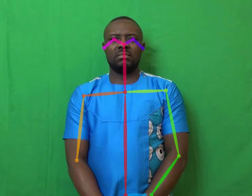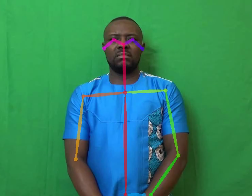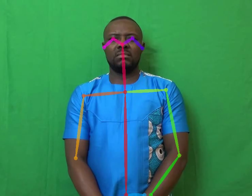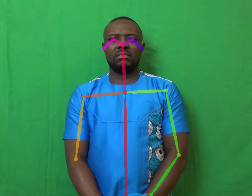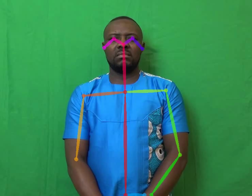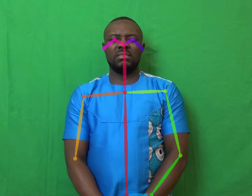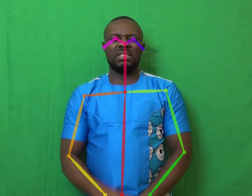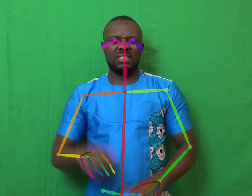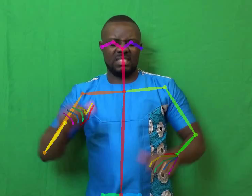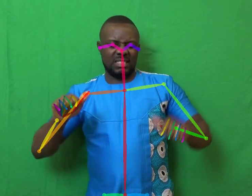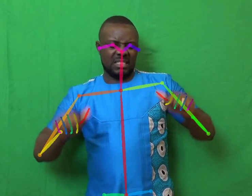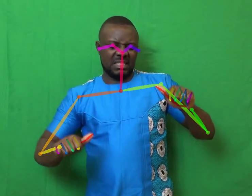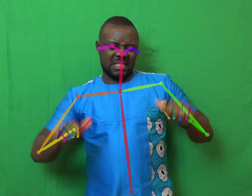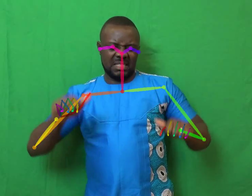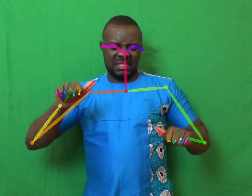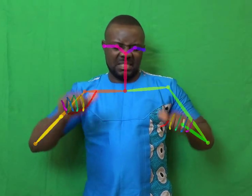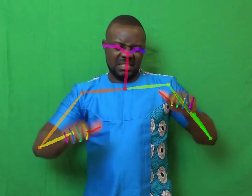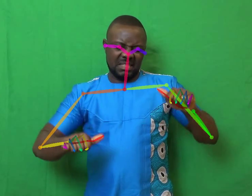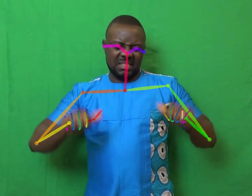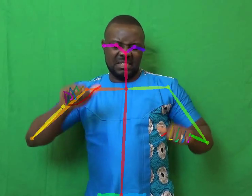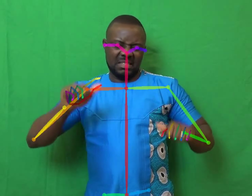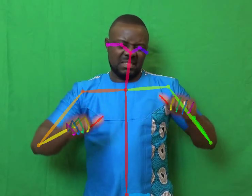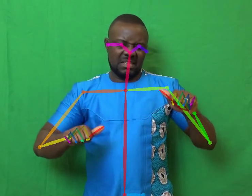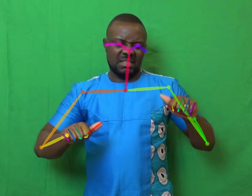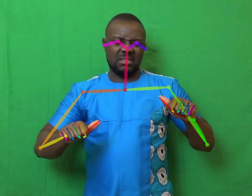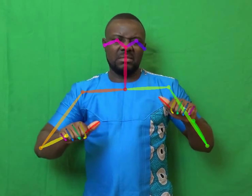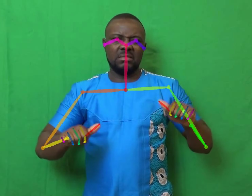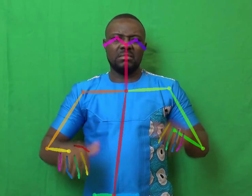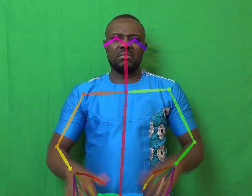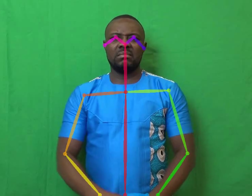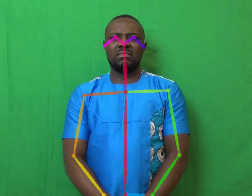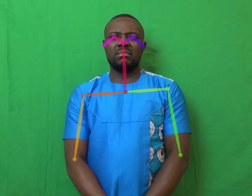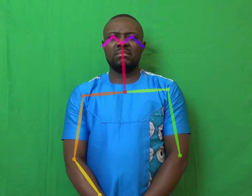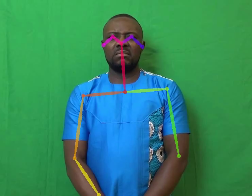doubt